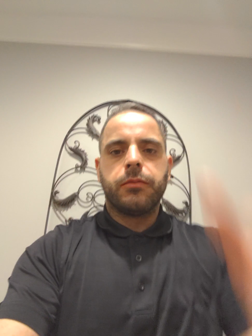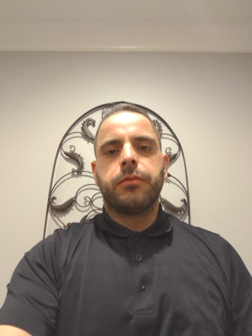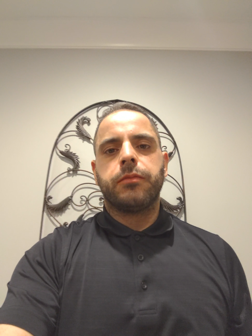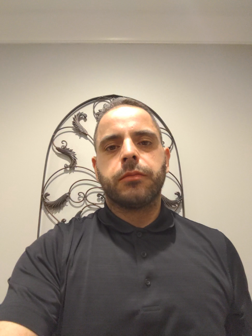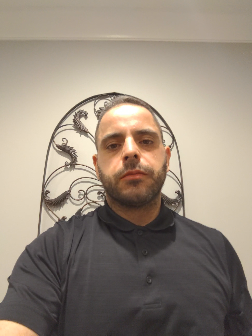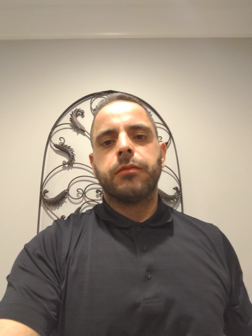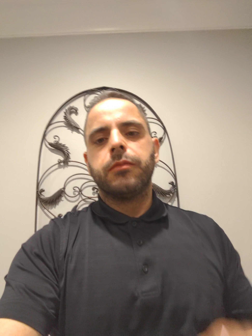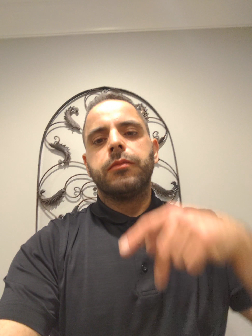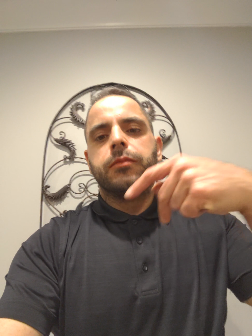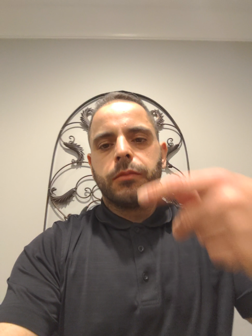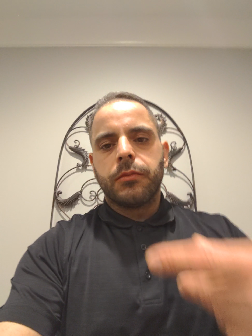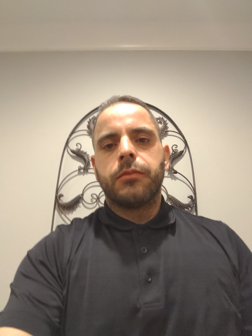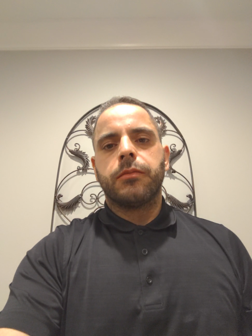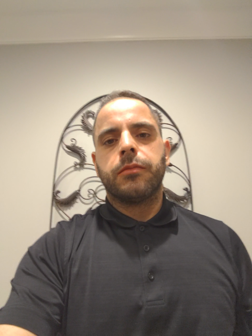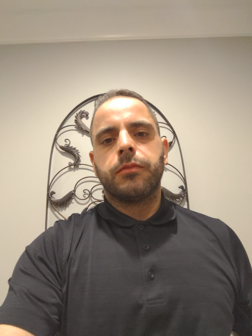fall